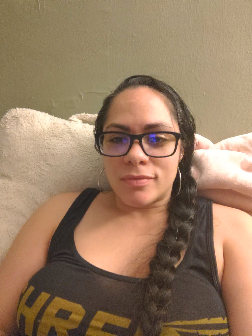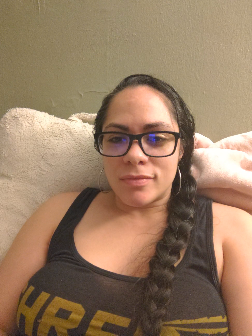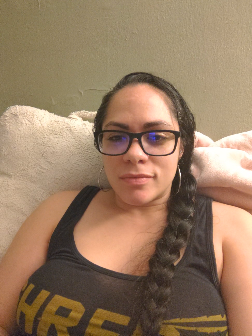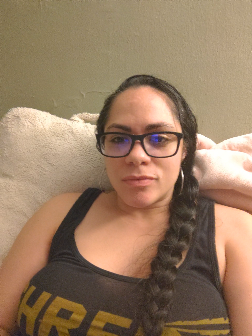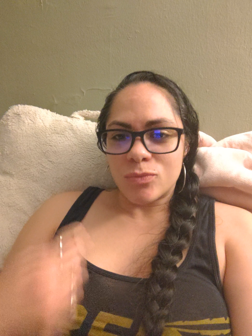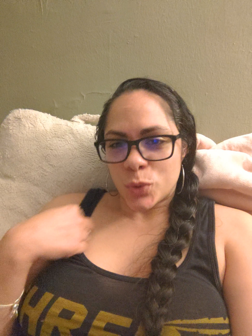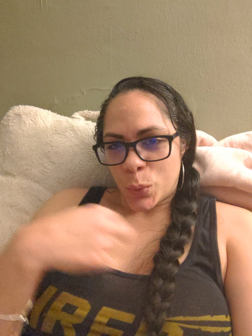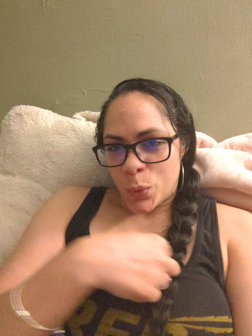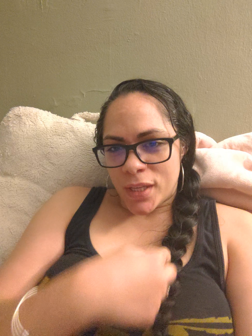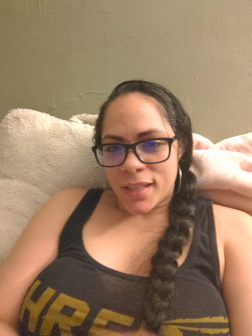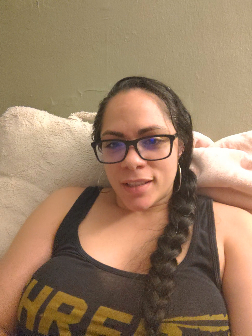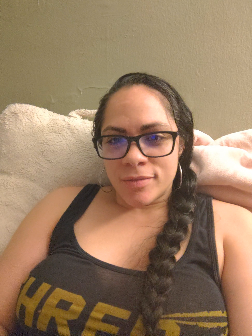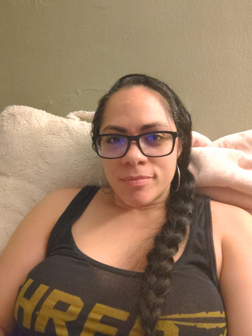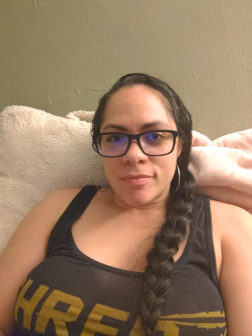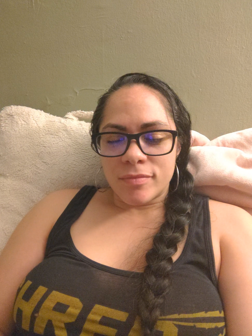we